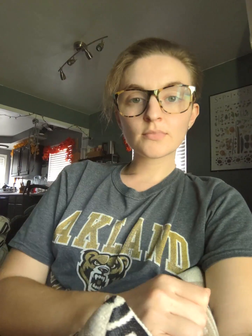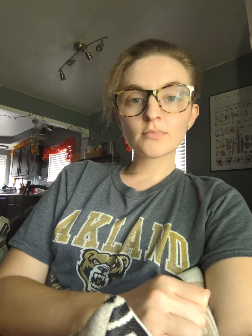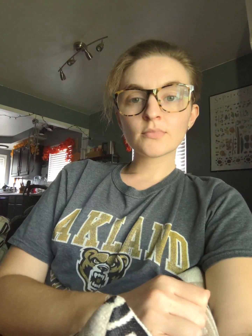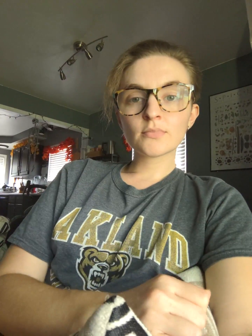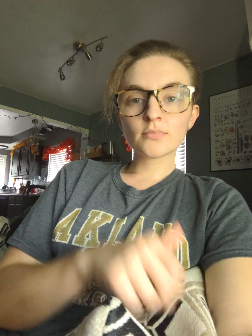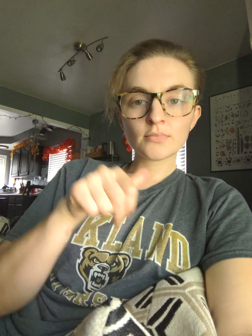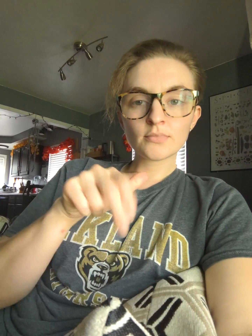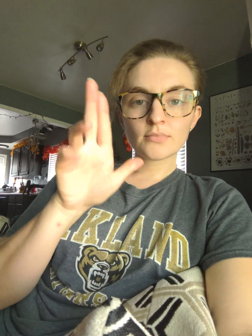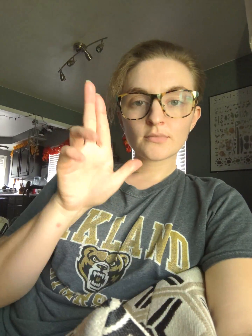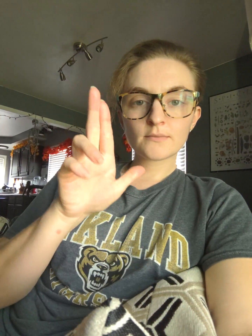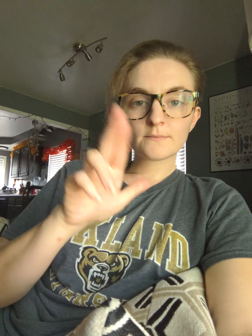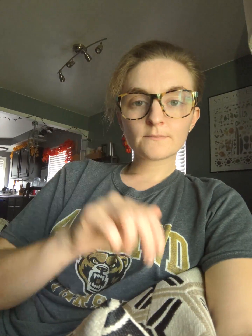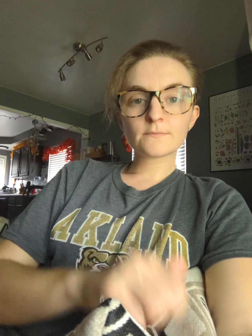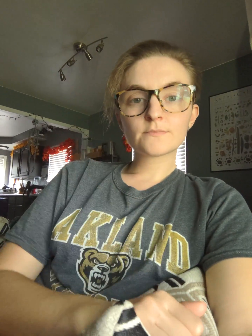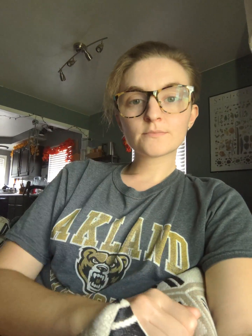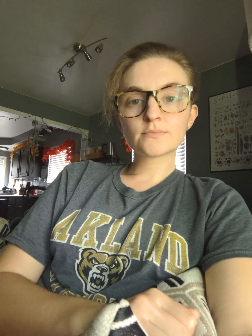lick